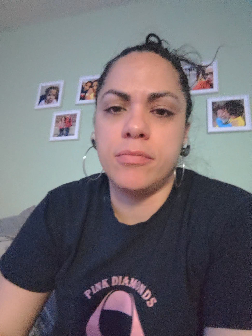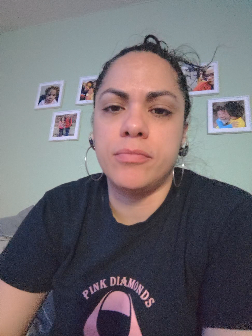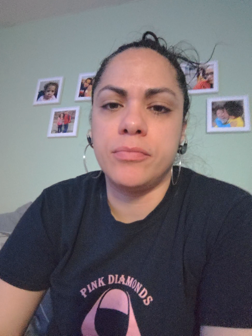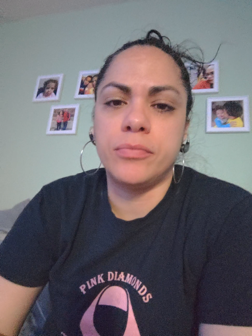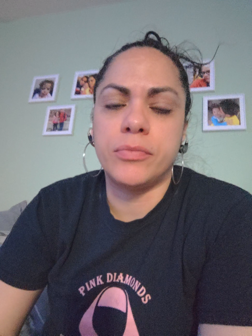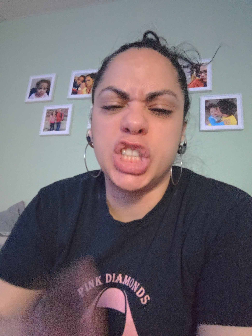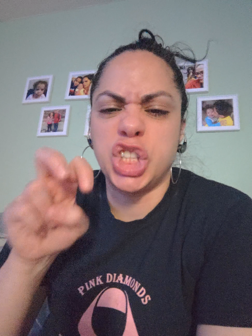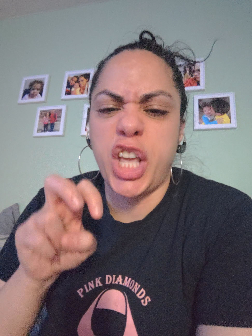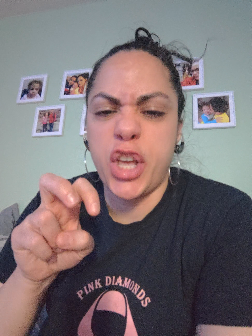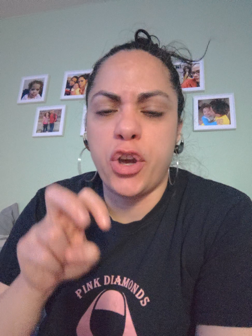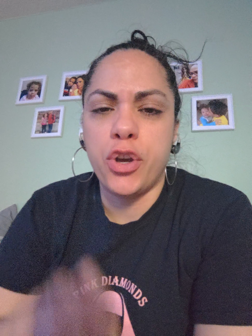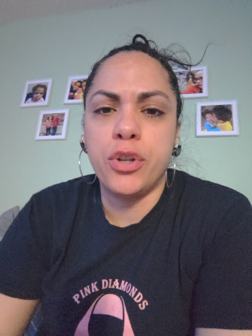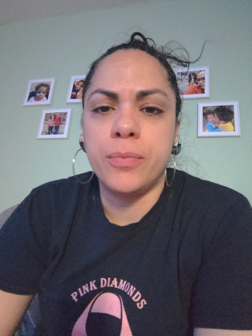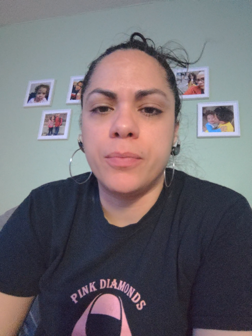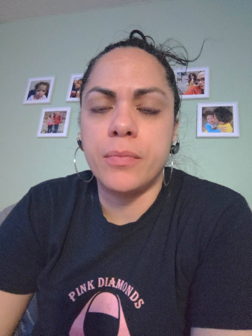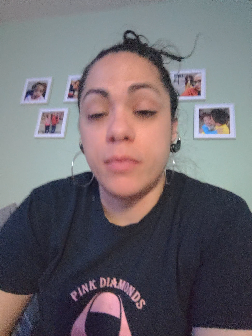chair